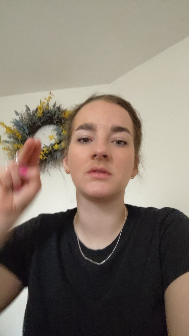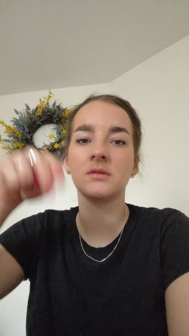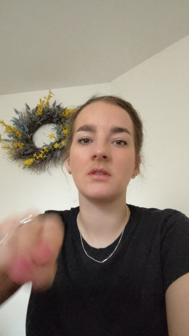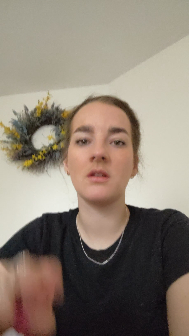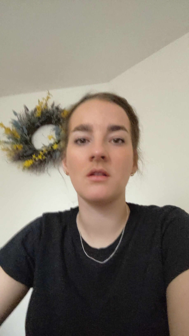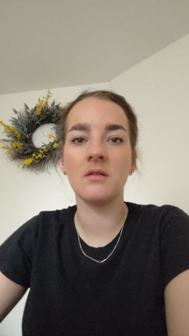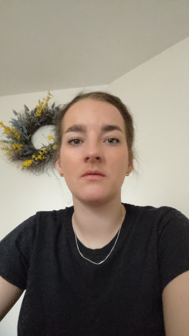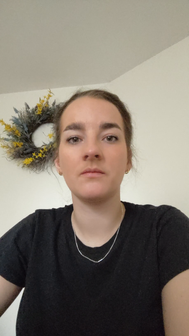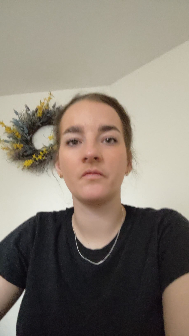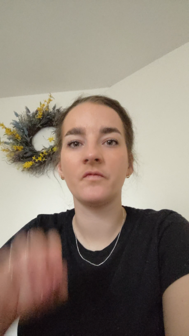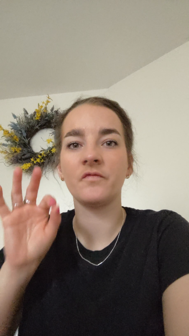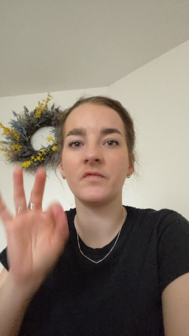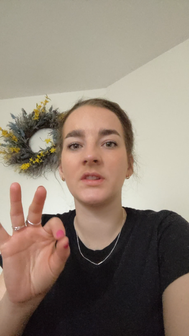fit